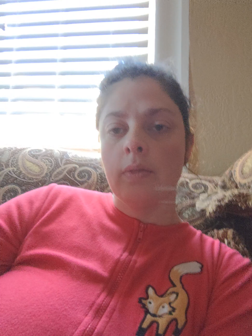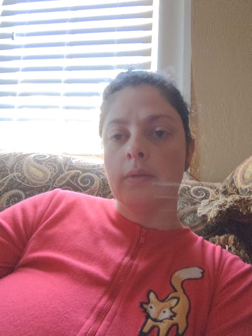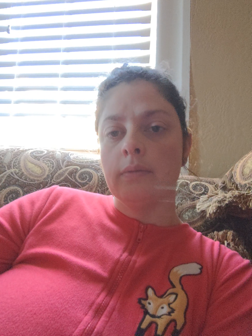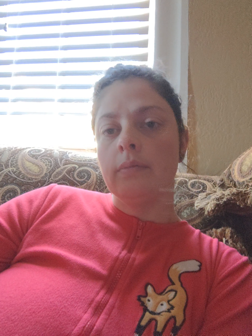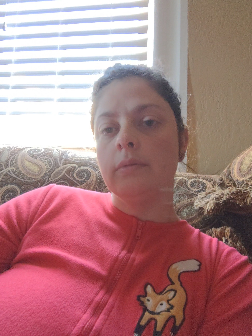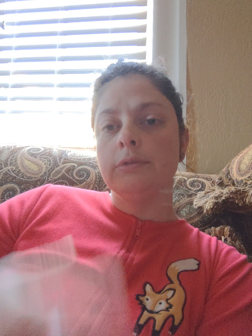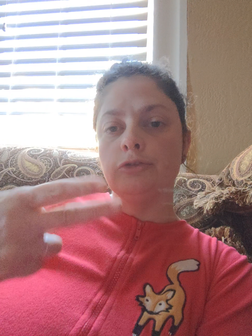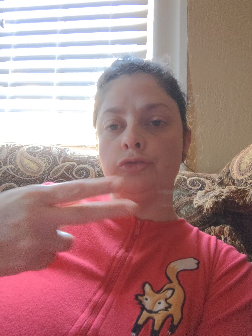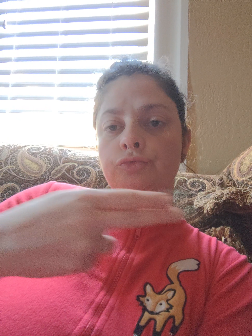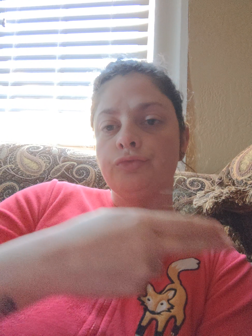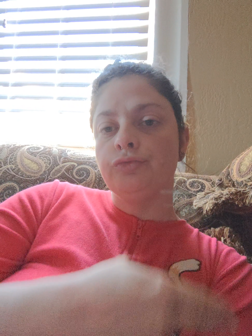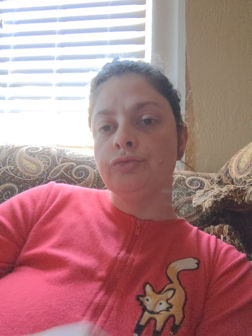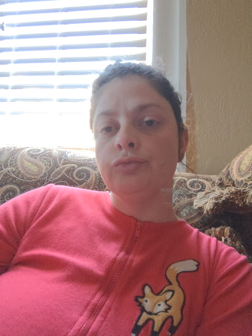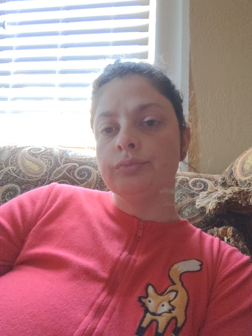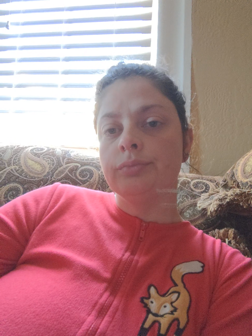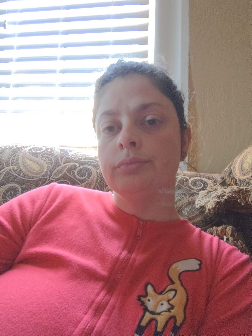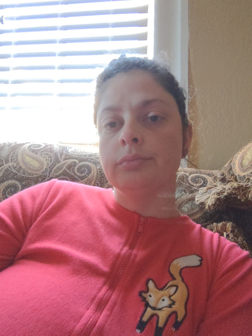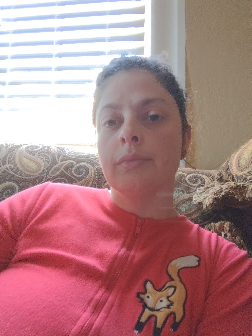scissors